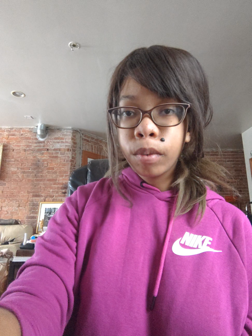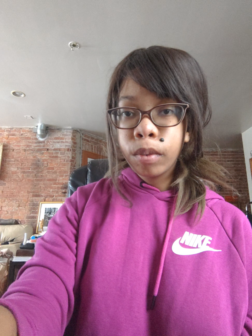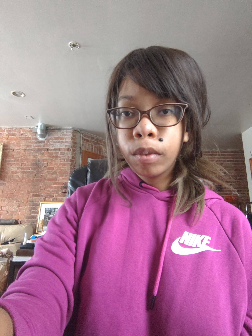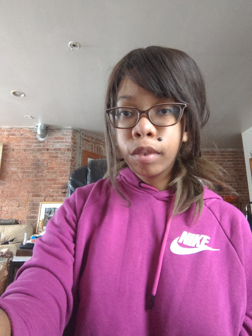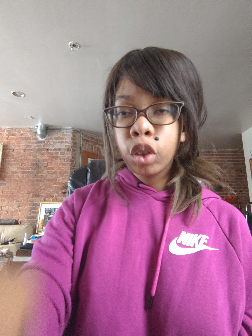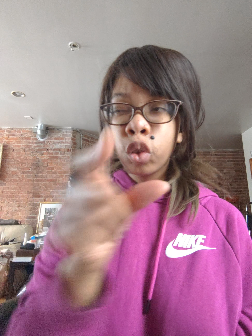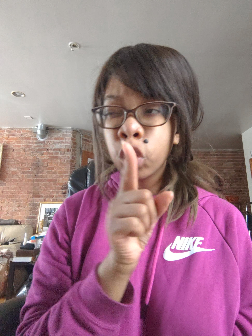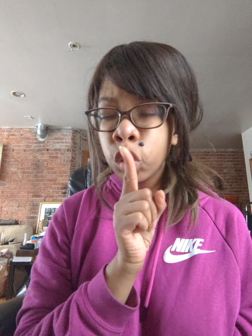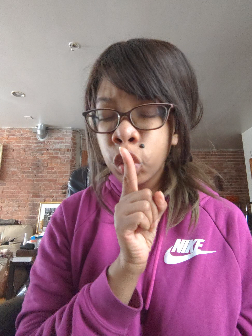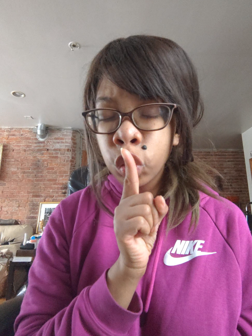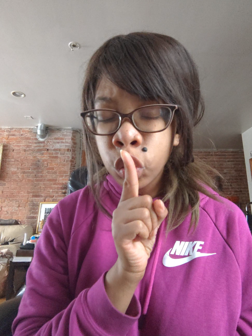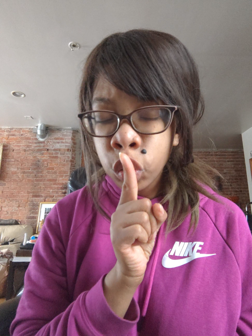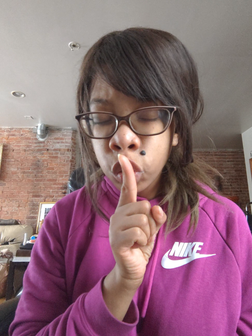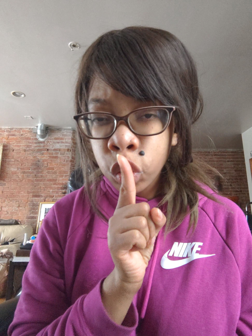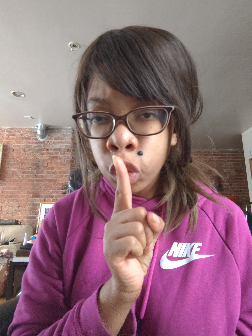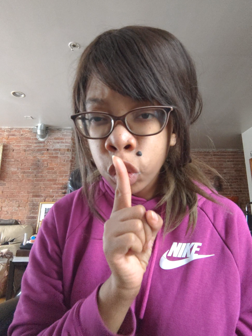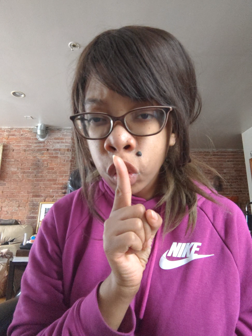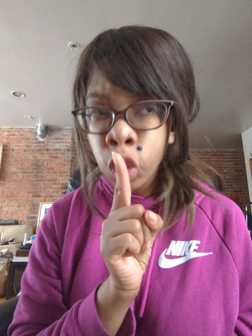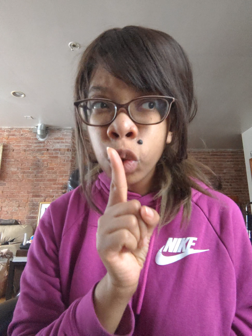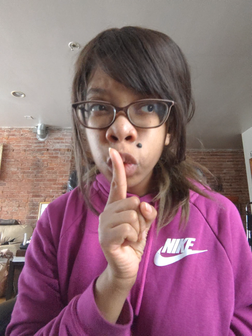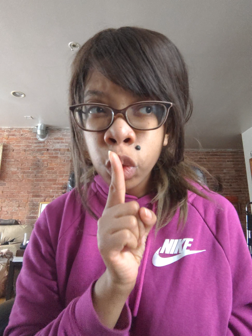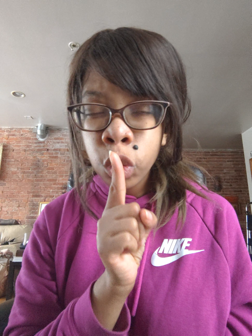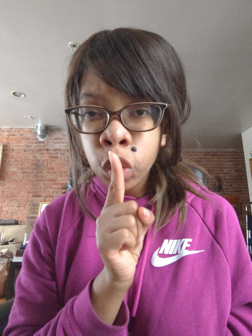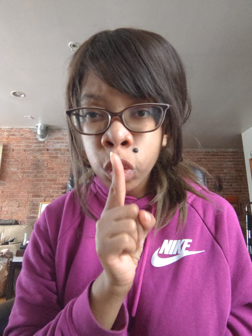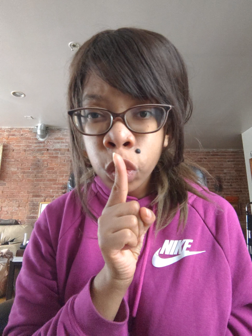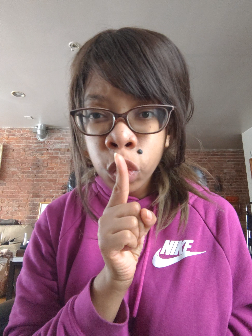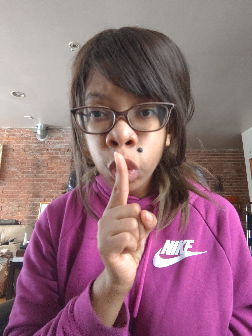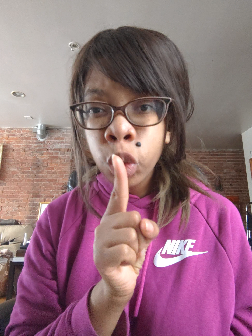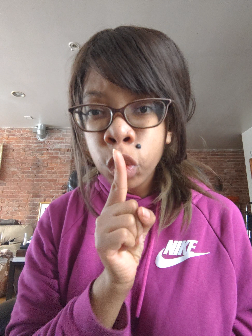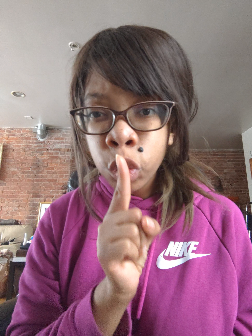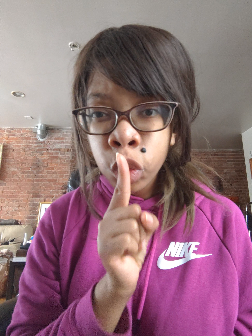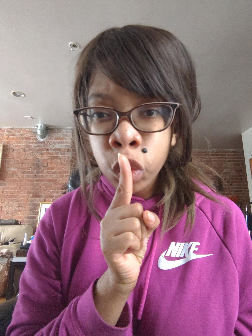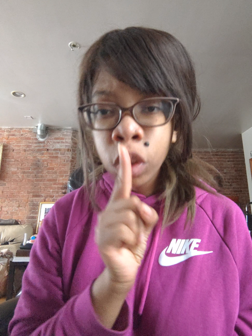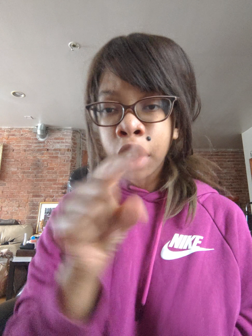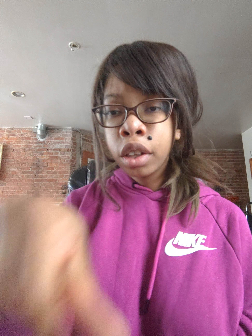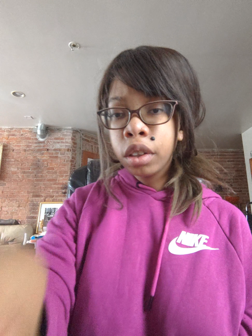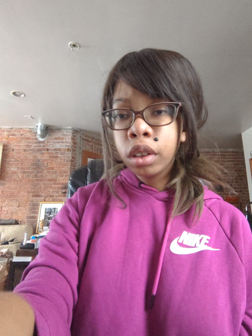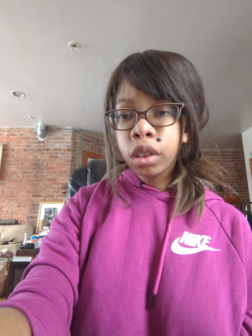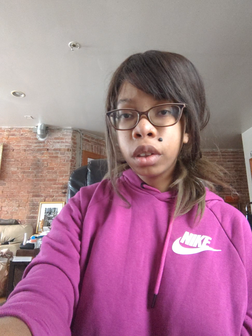shhh